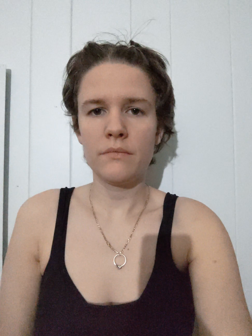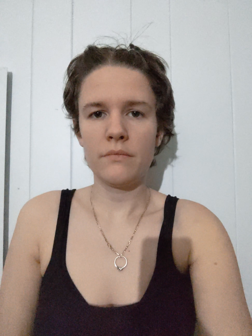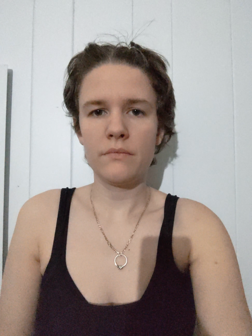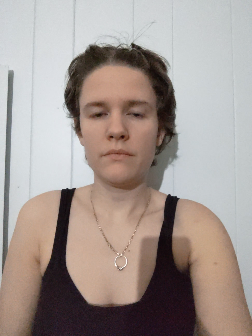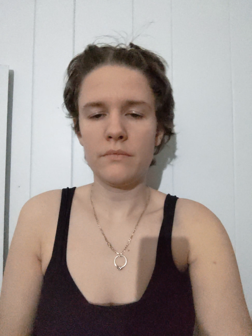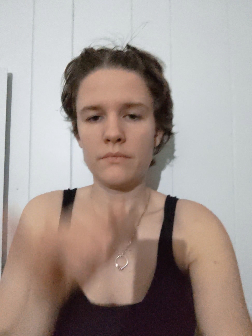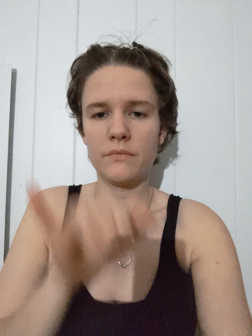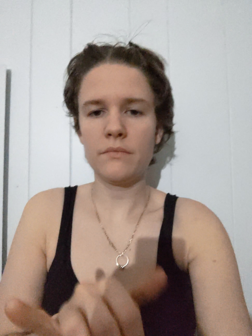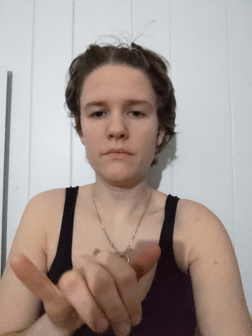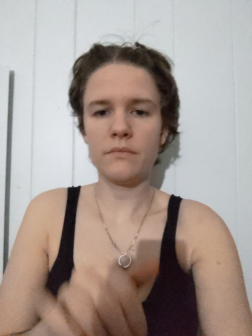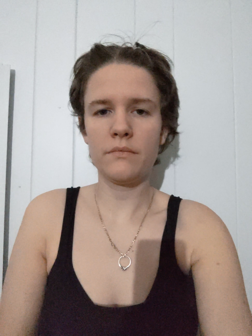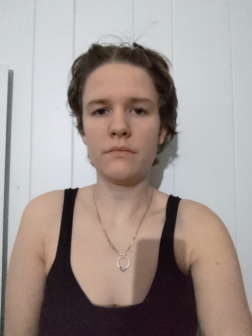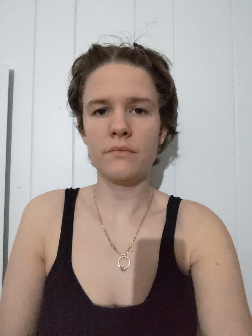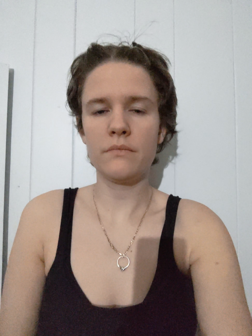stay